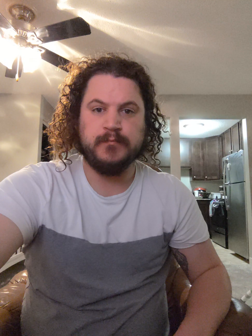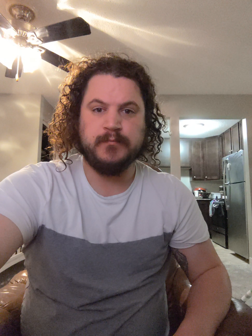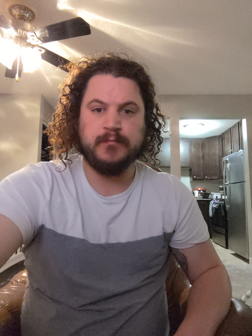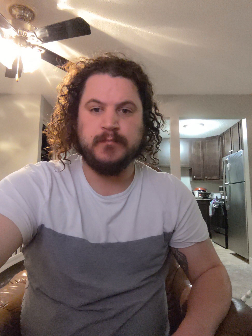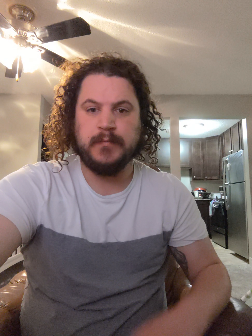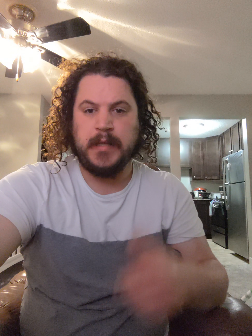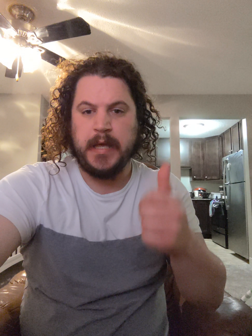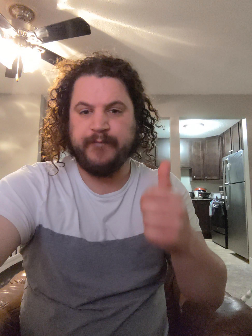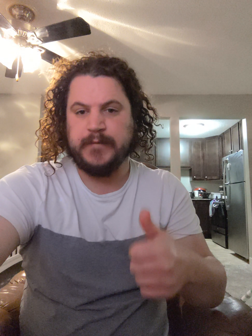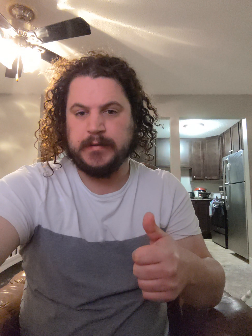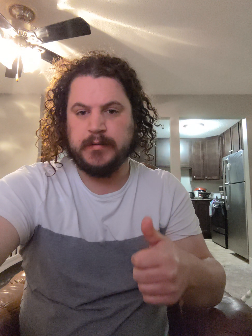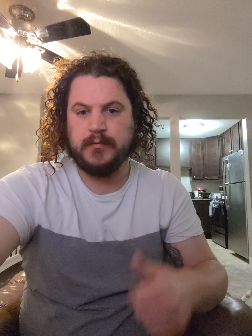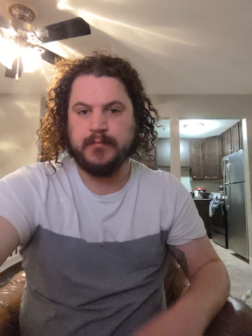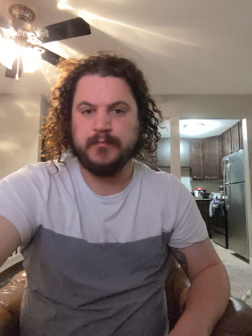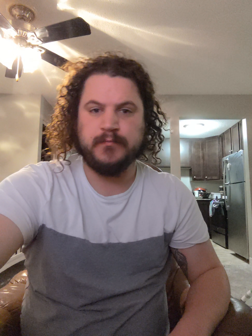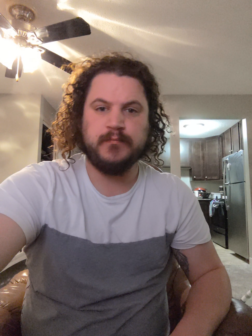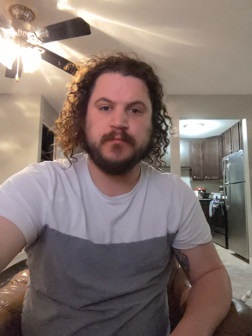every